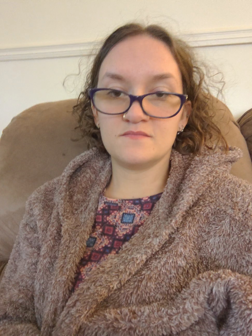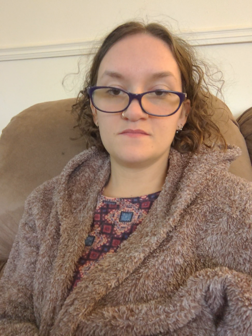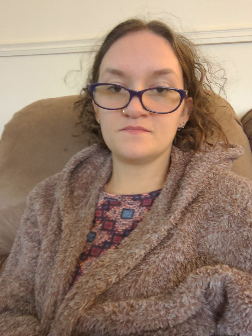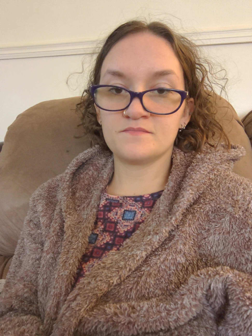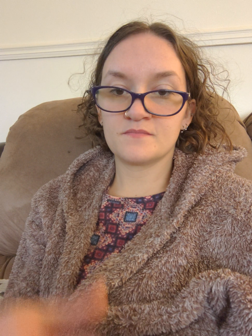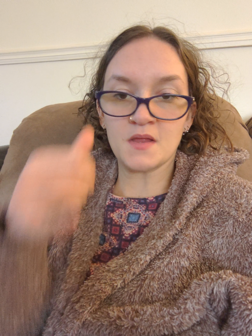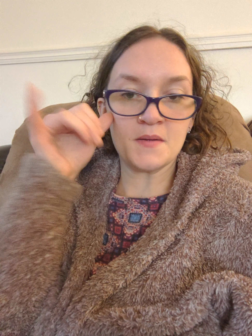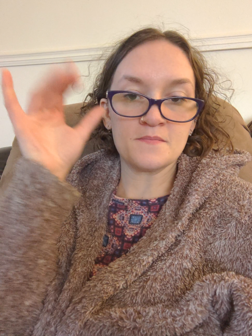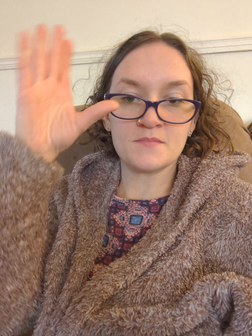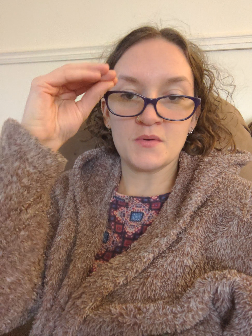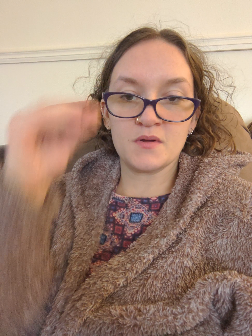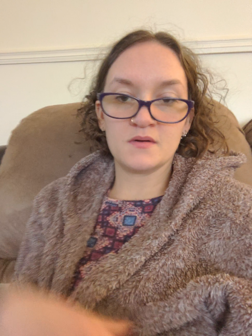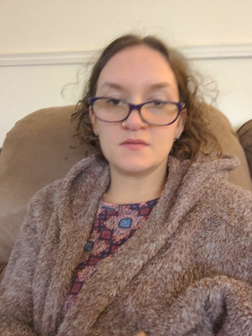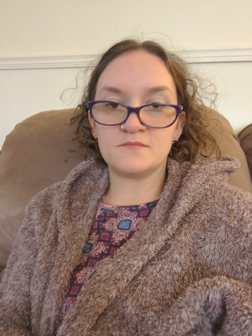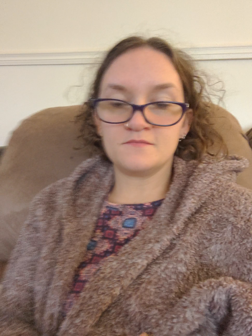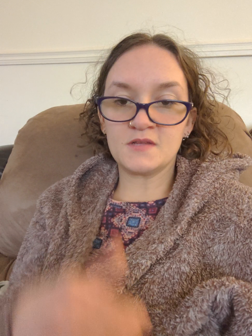cowboy